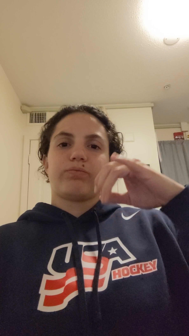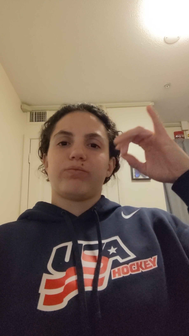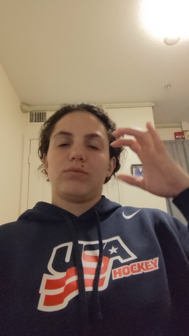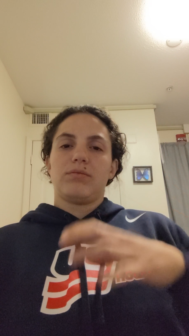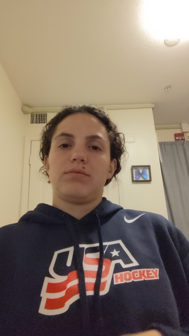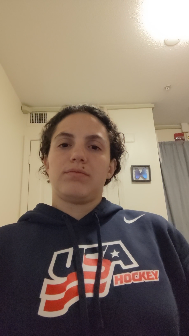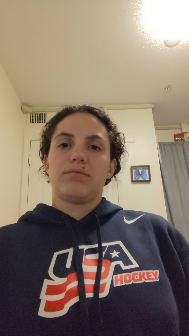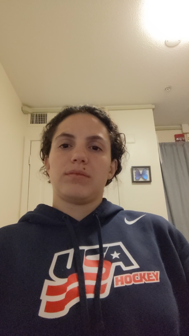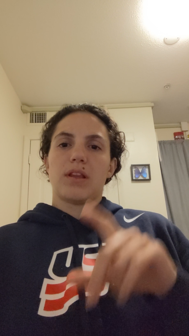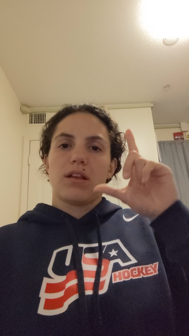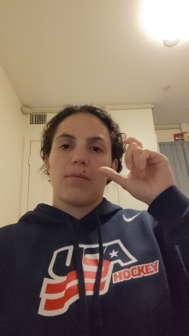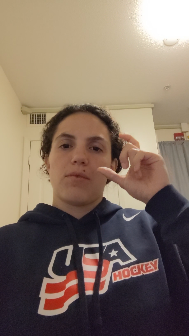camera